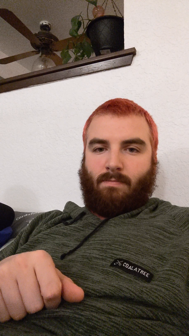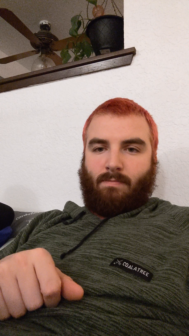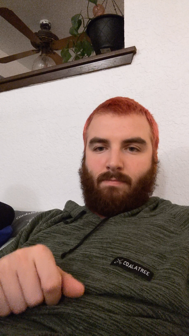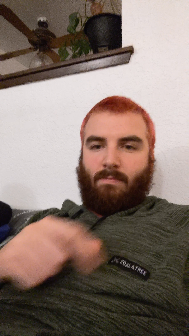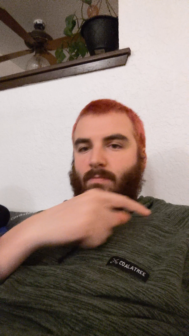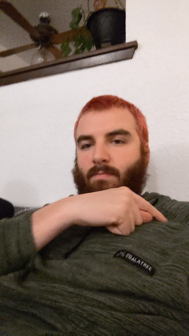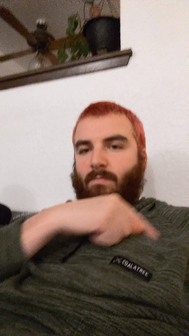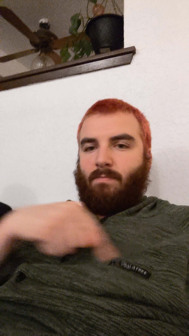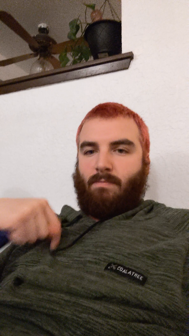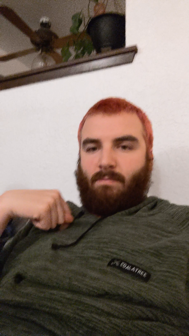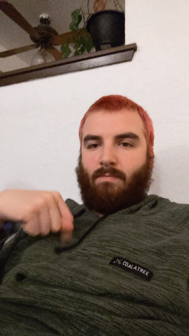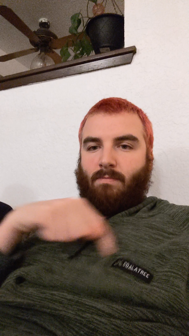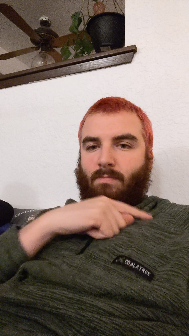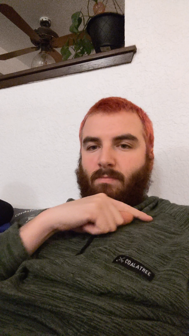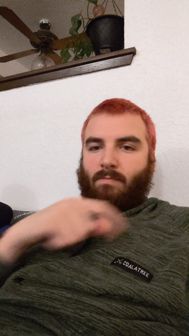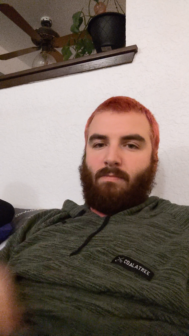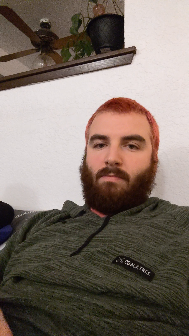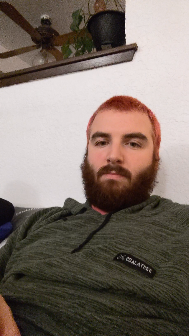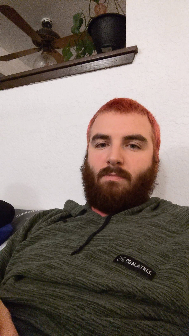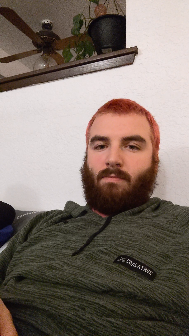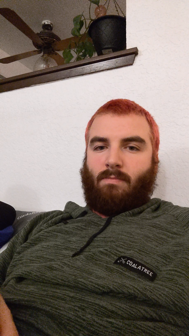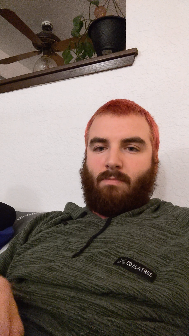bib